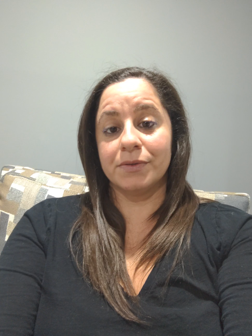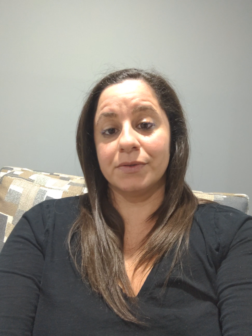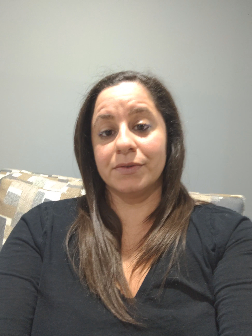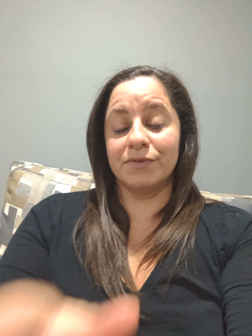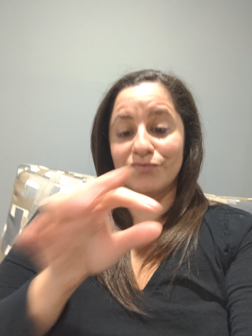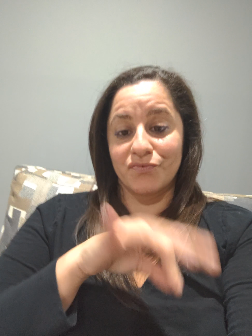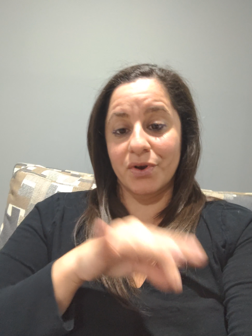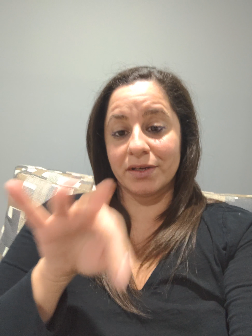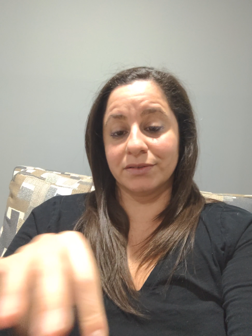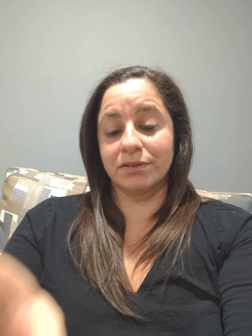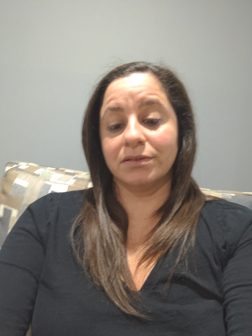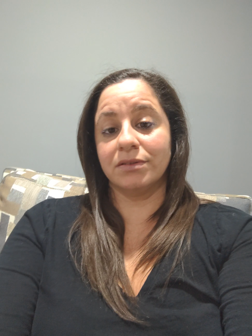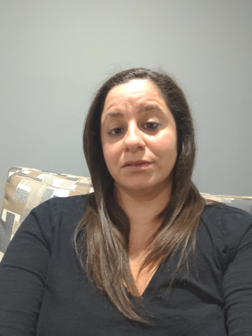french fries